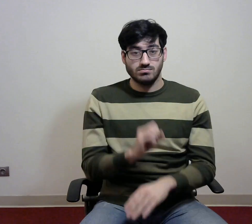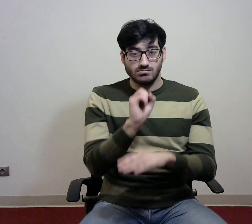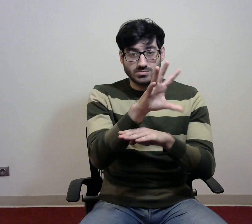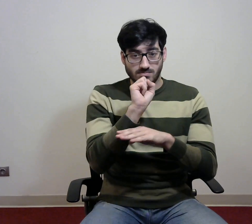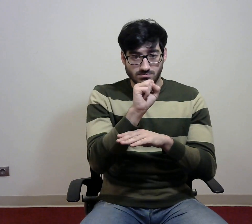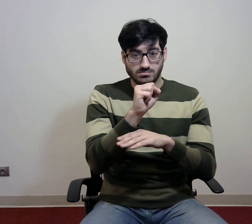çəkmək